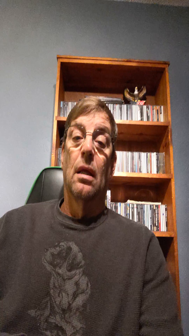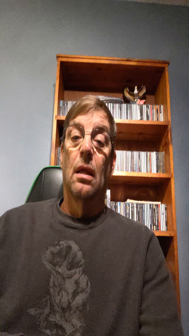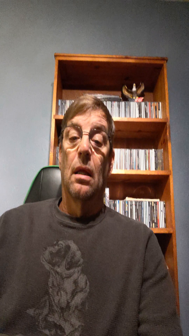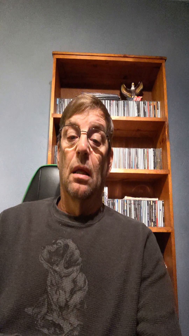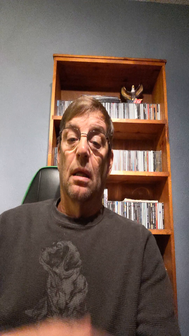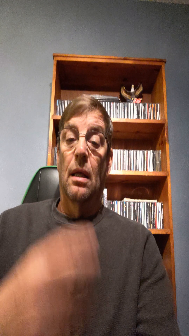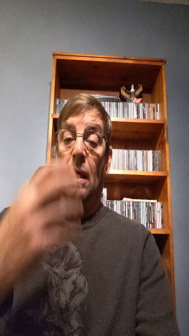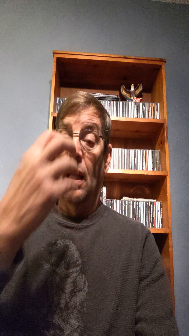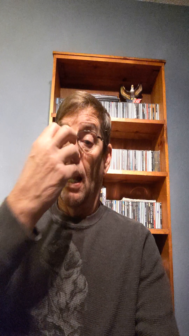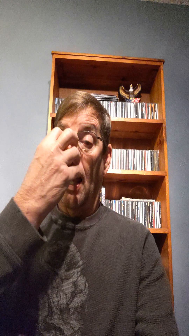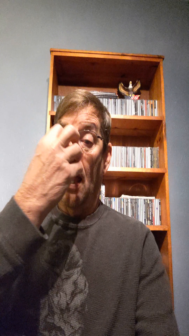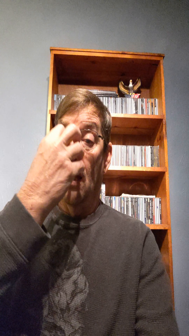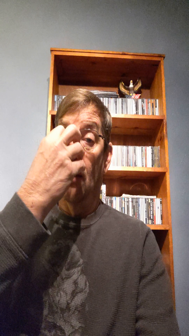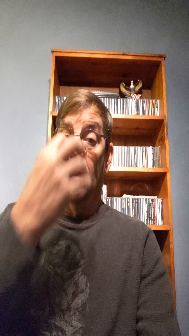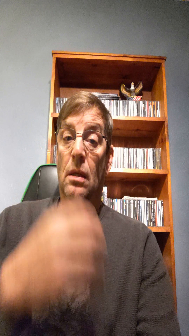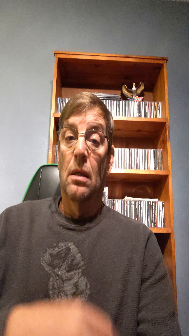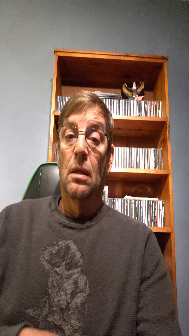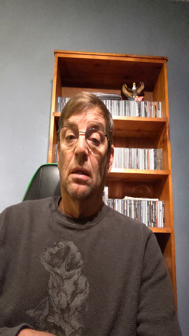clown